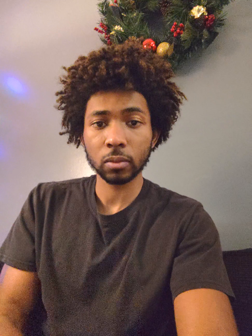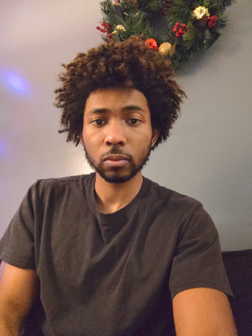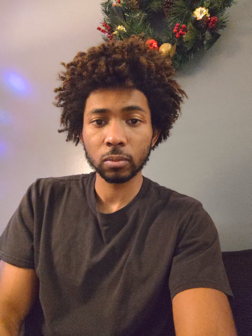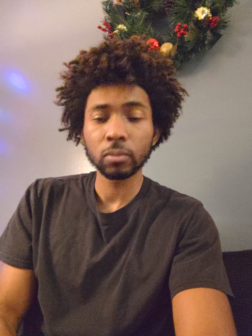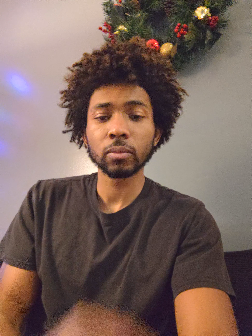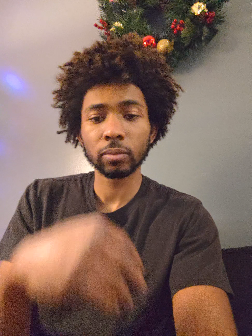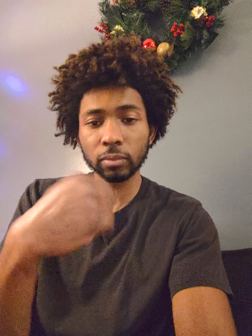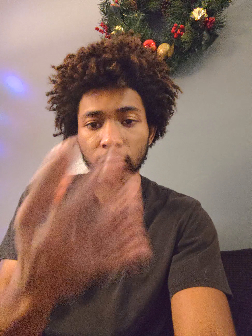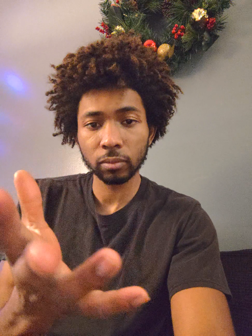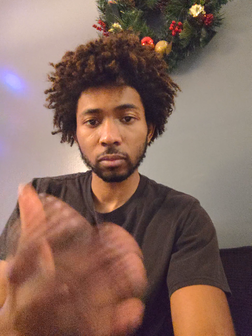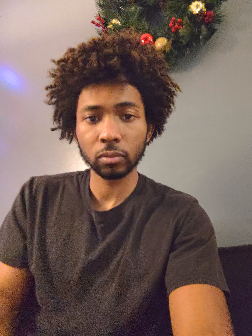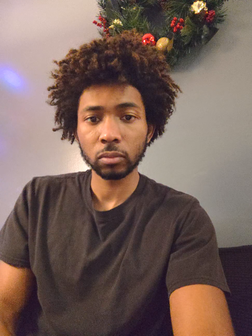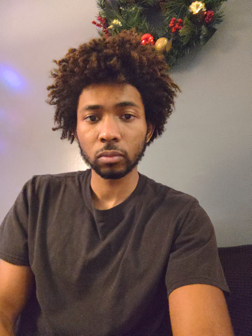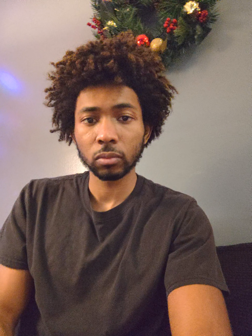give